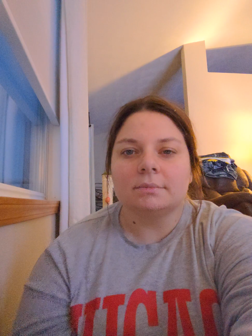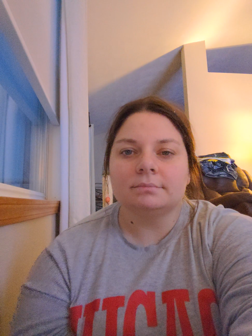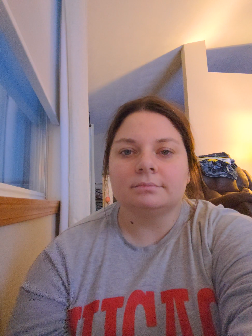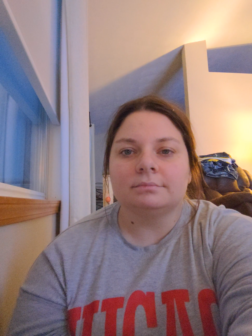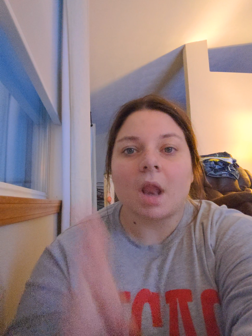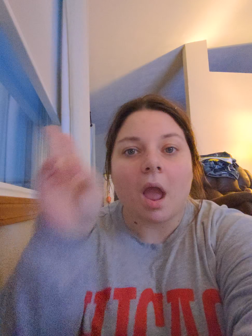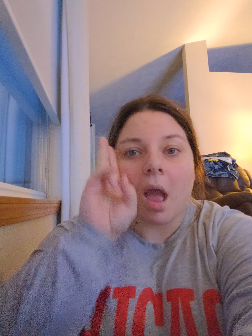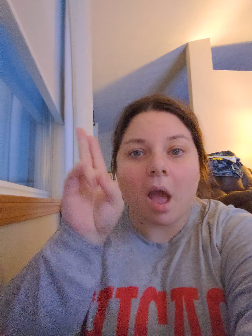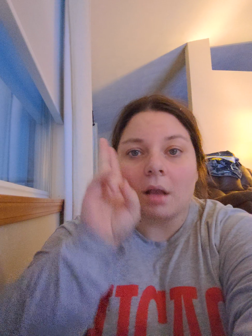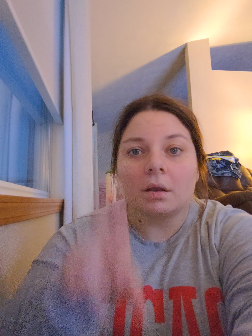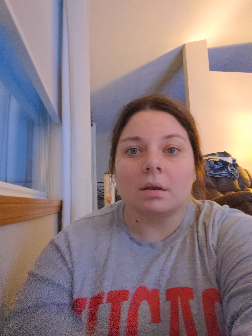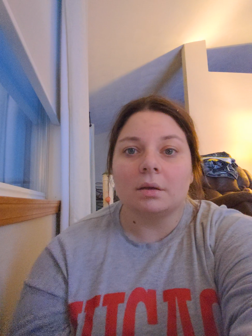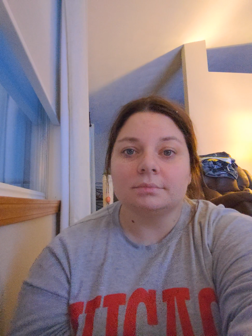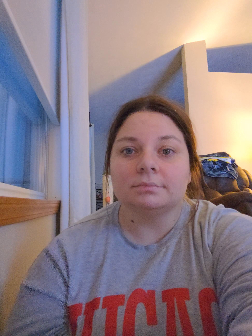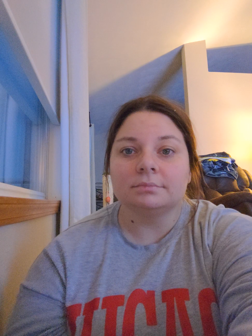uncle